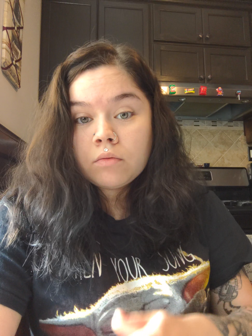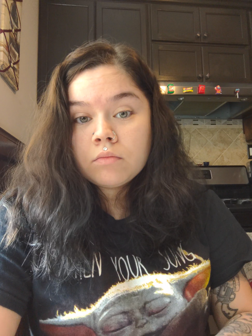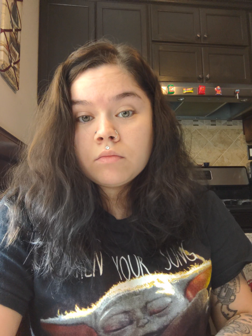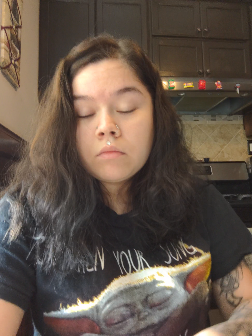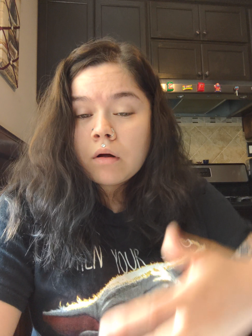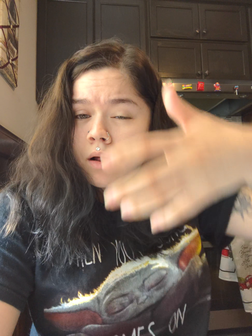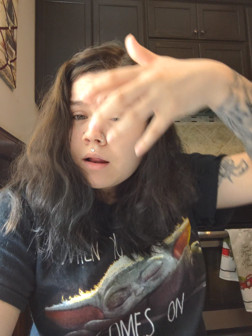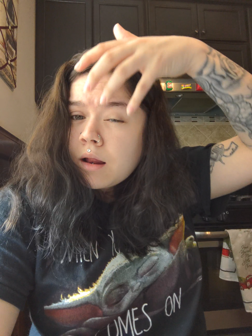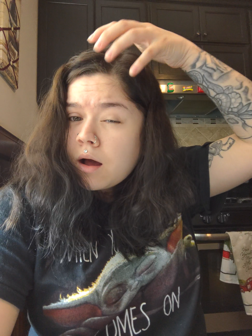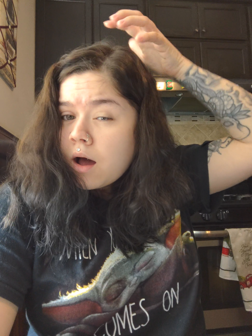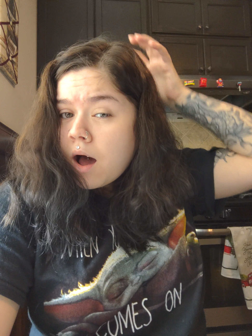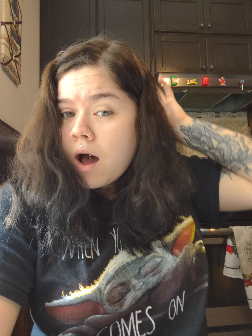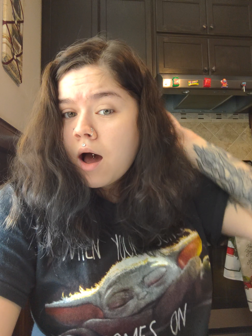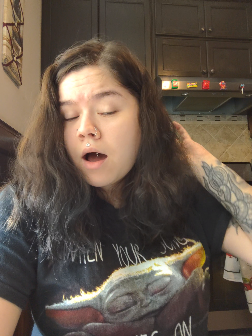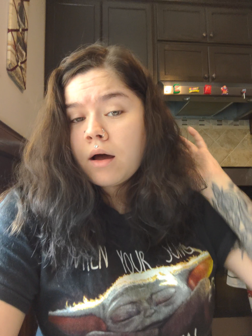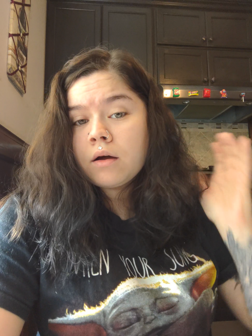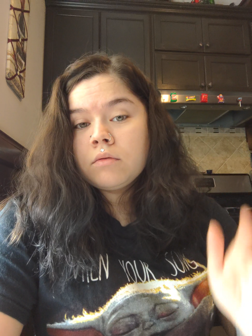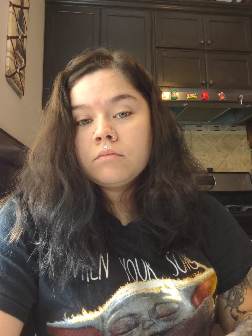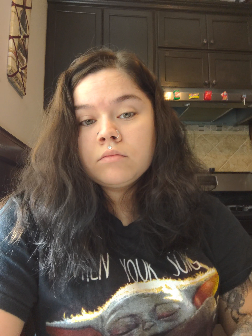lion